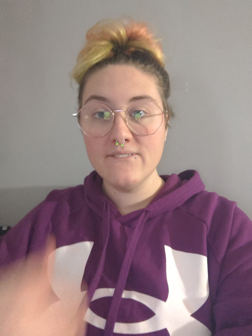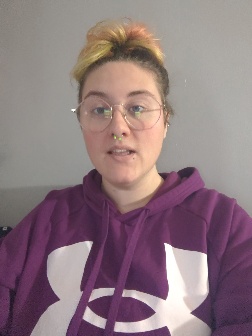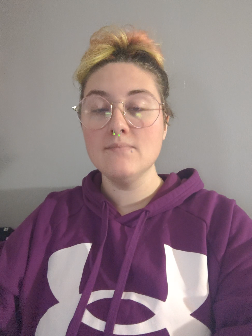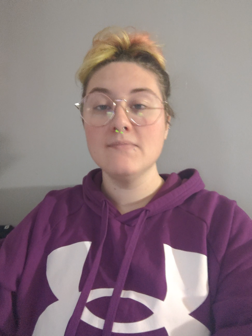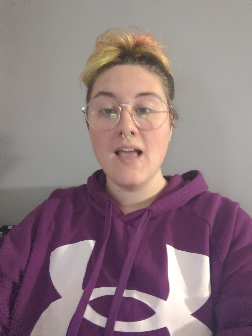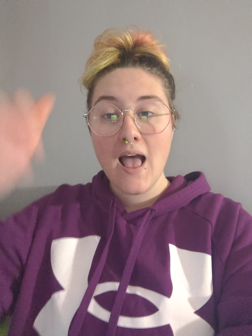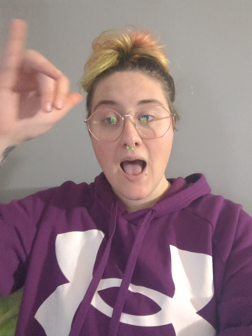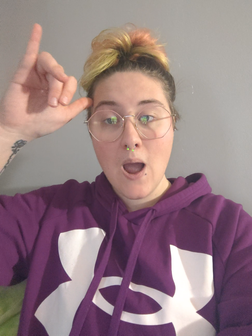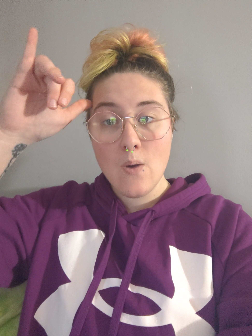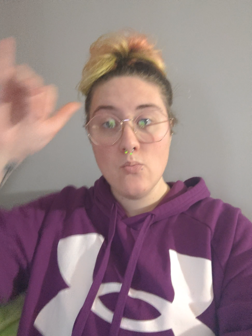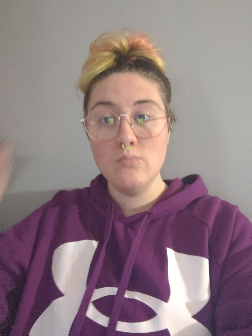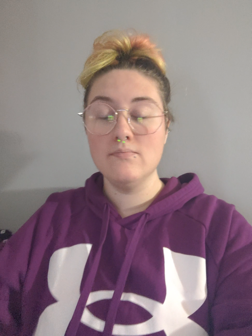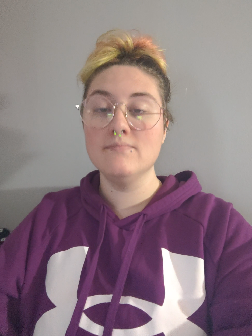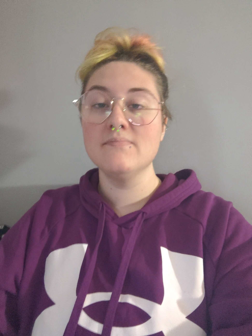cow